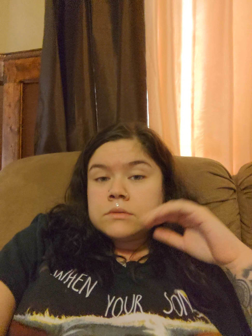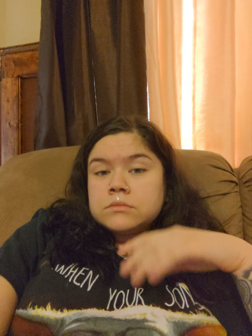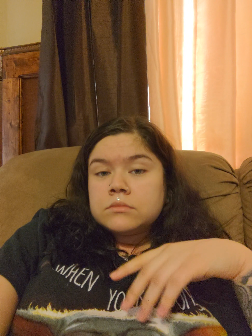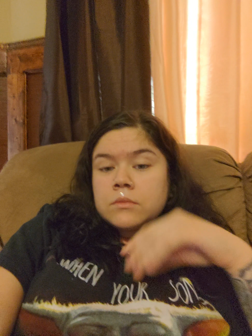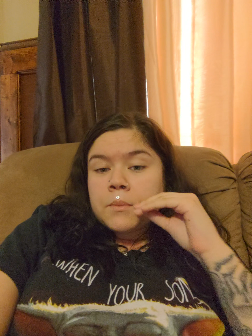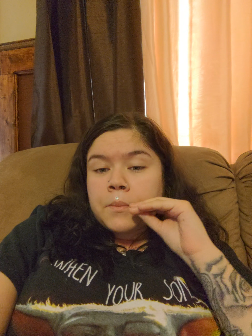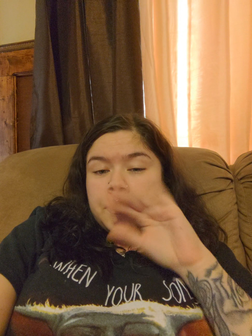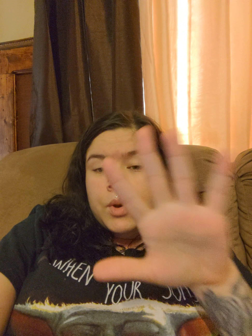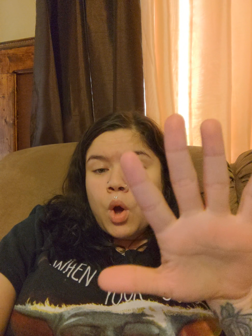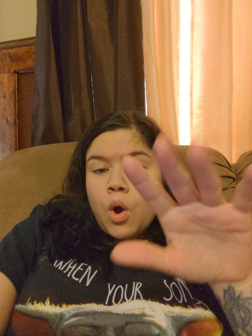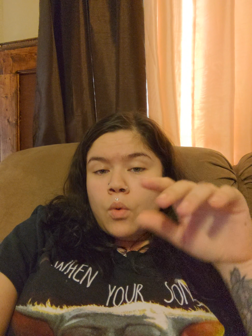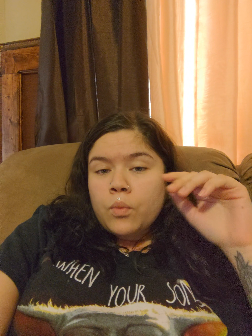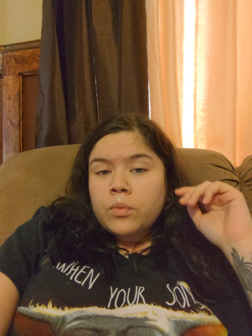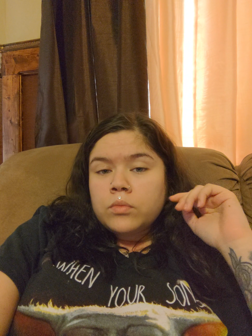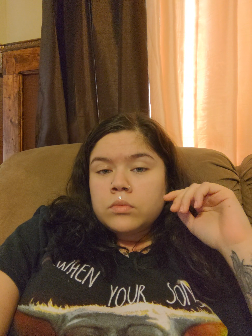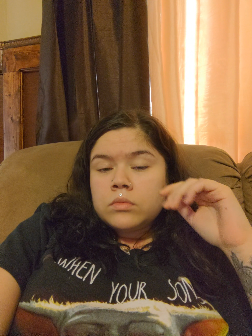blow